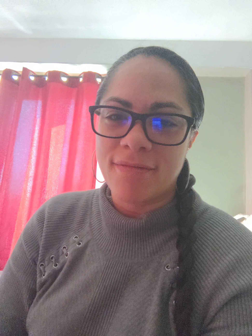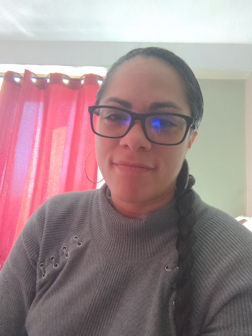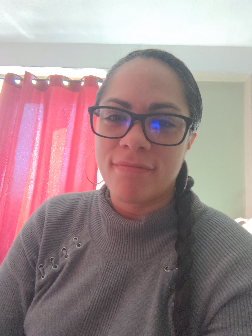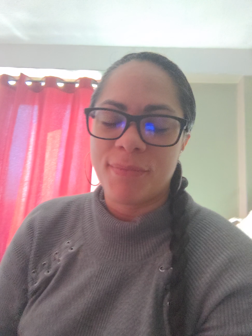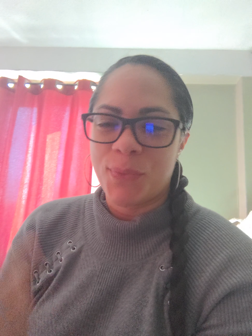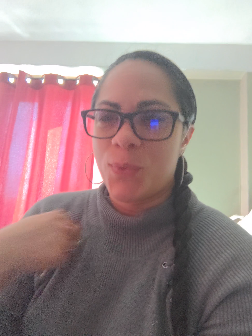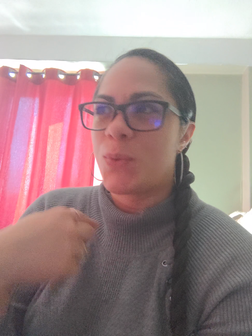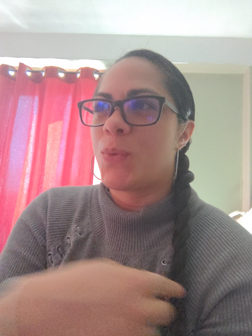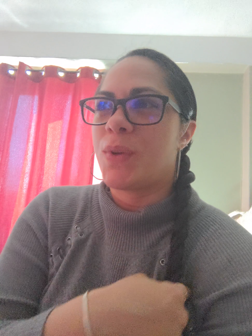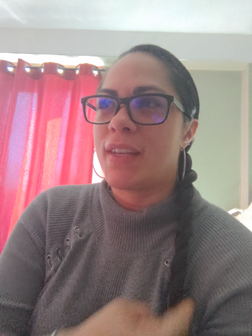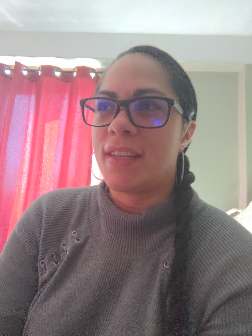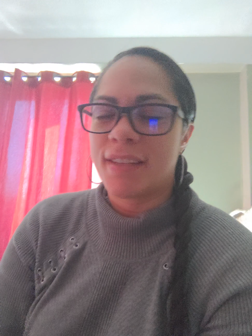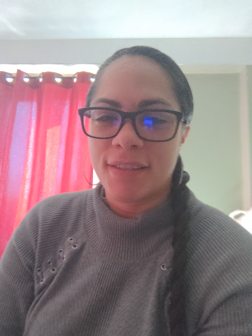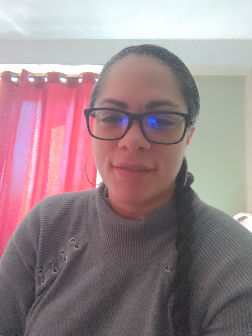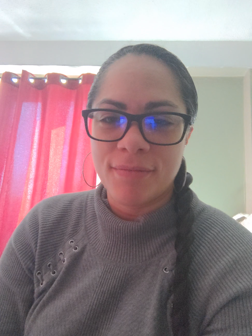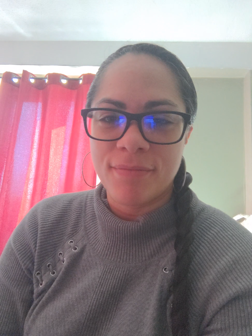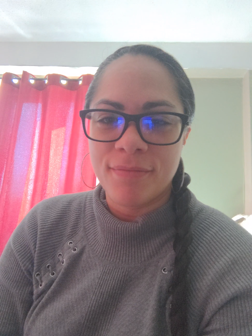we